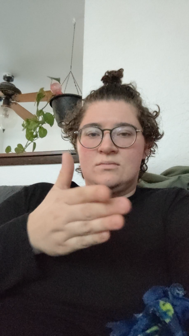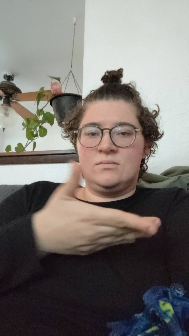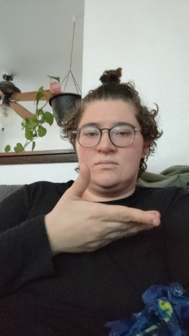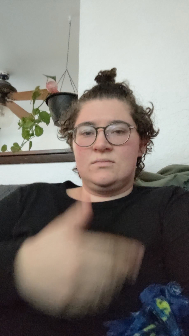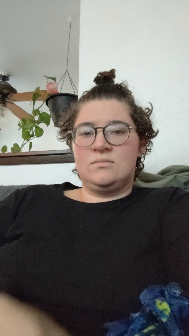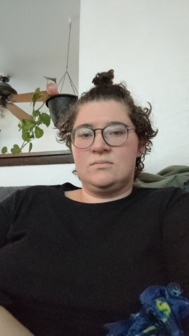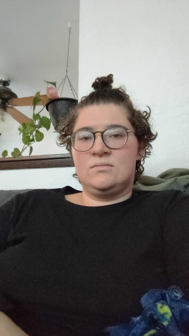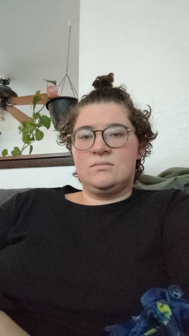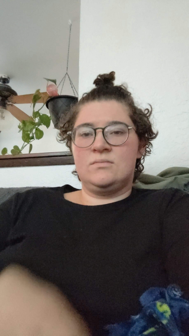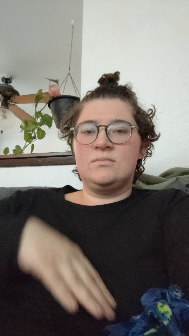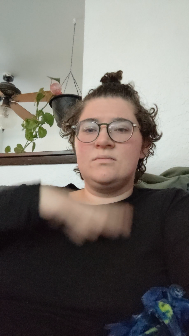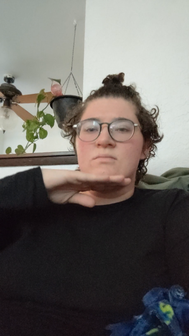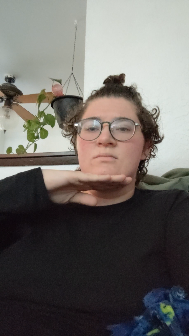full